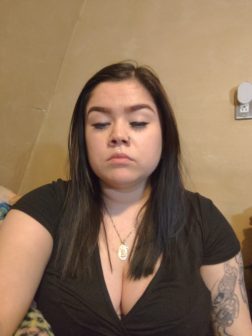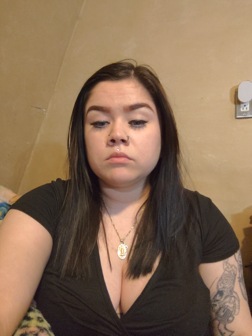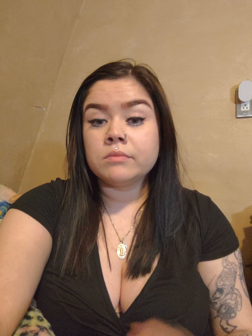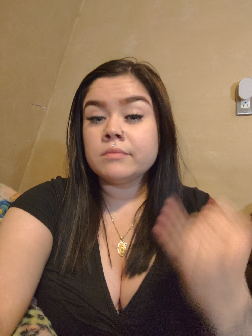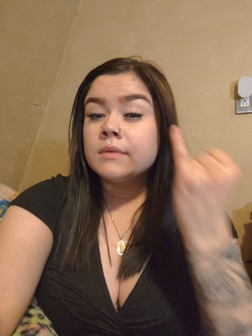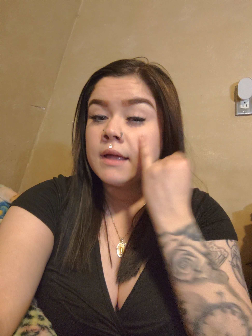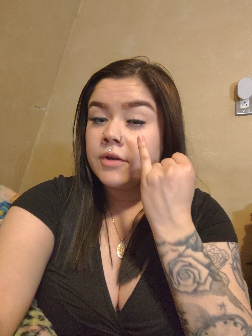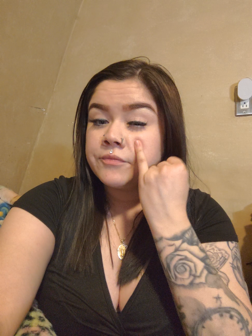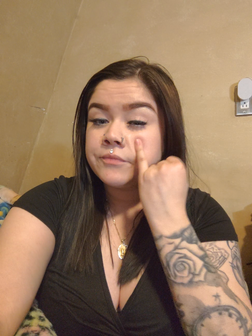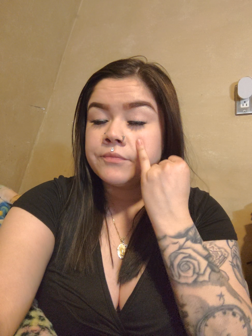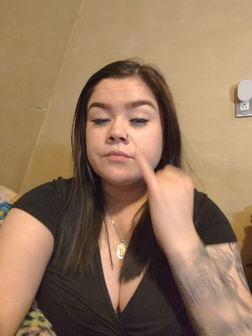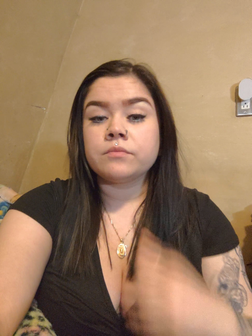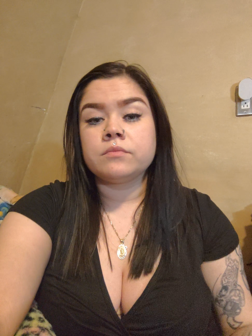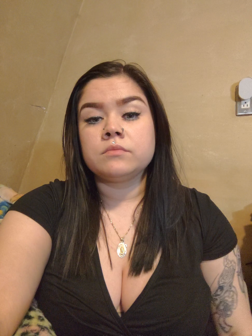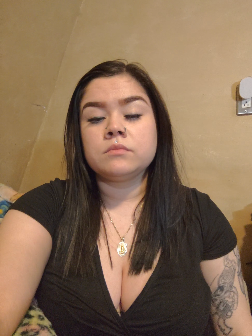if